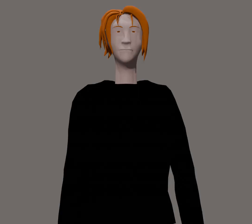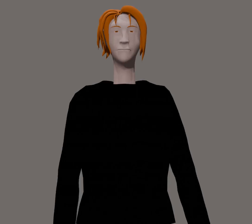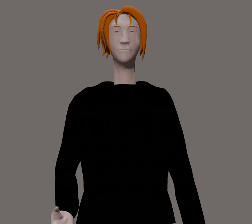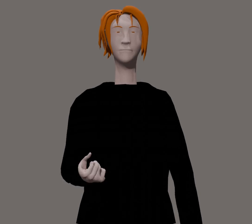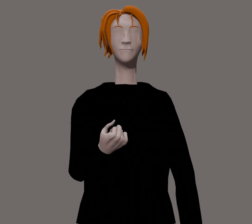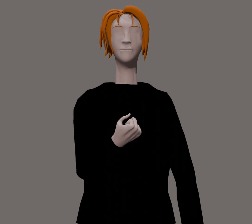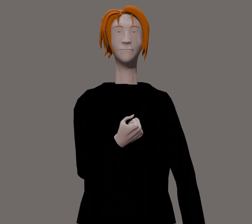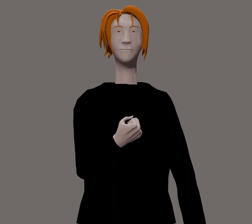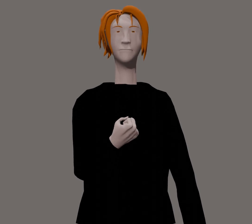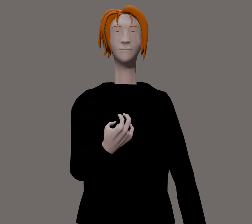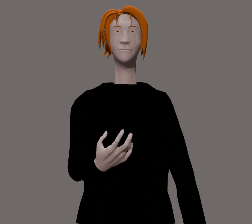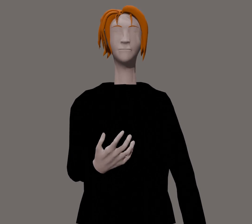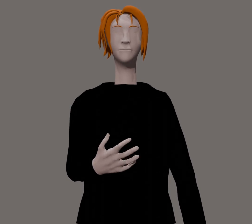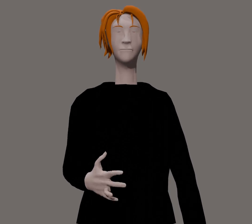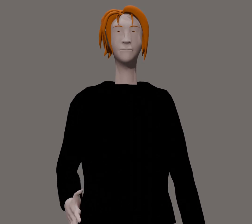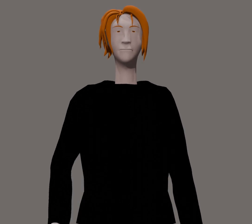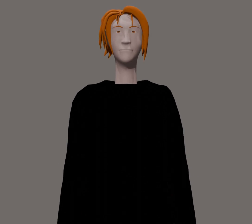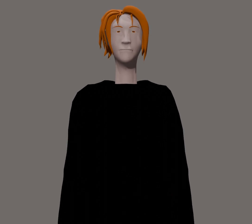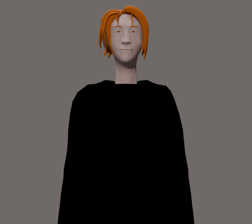Confess